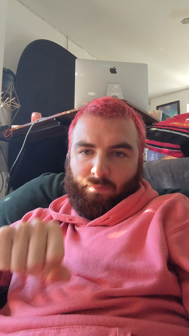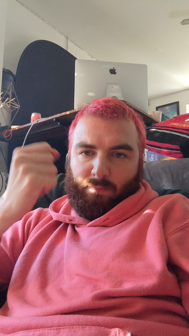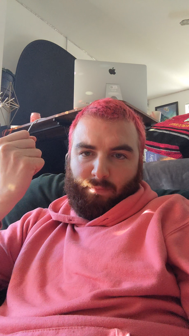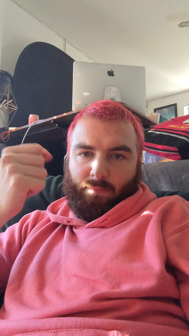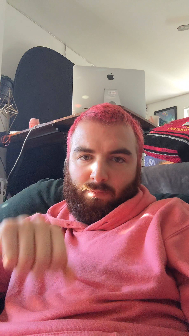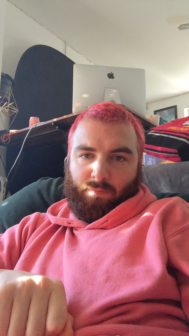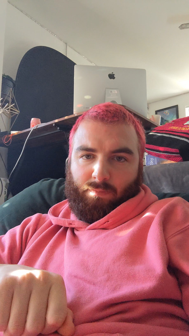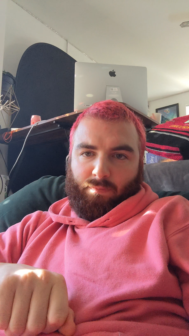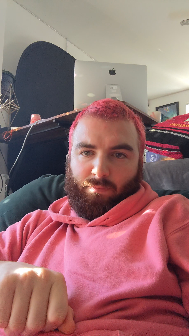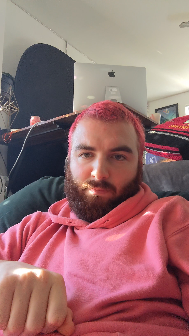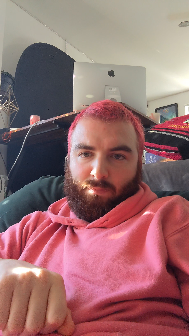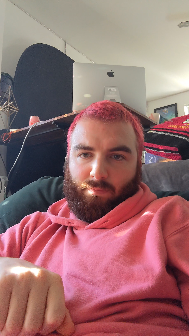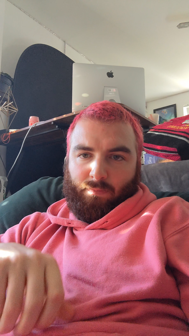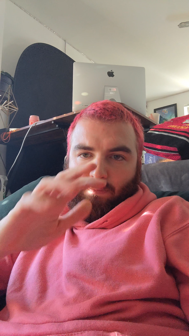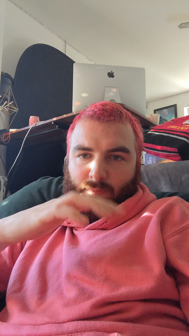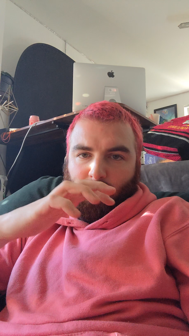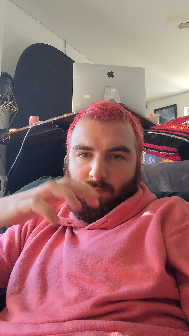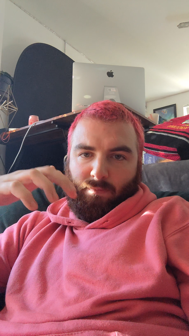grapes